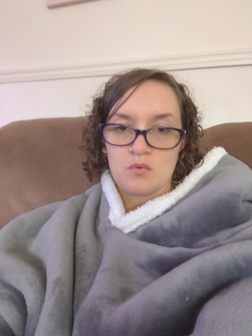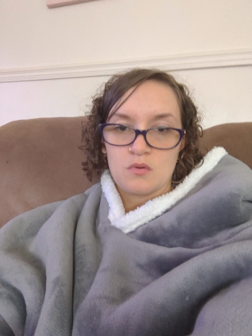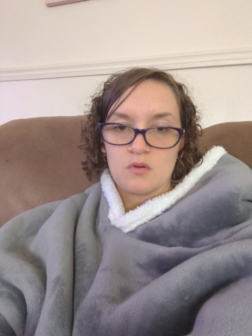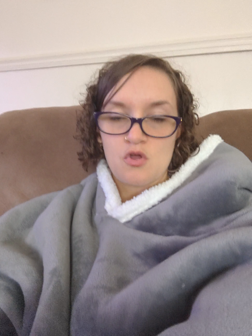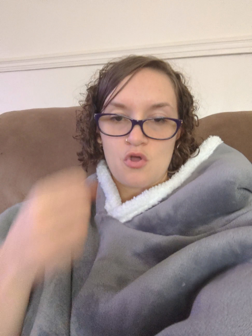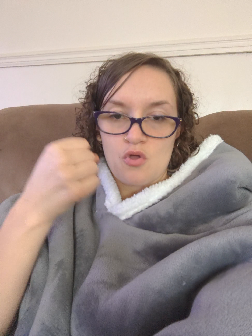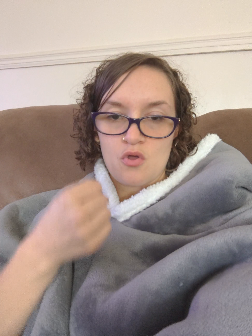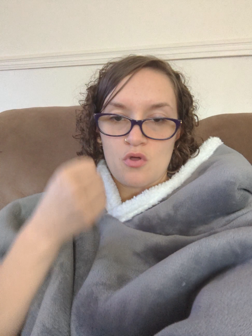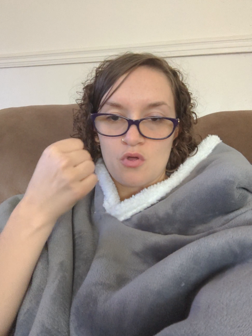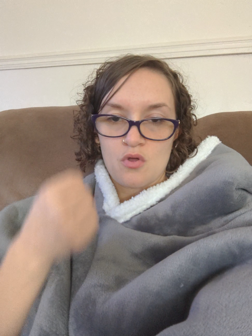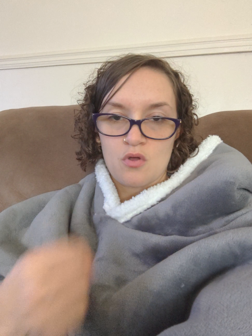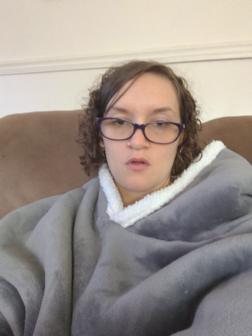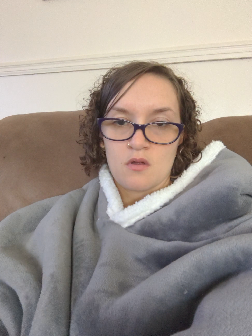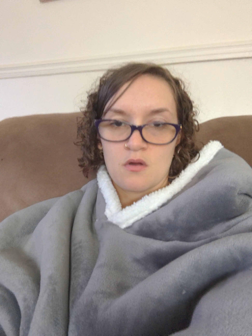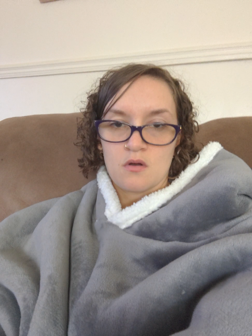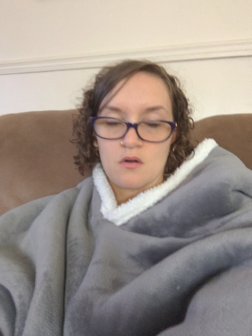car